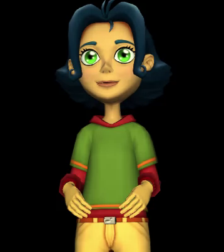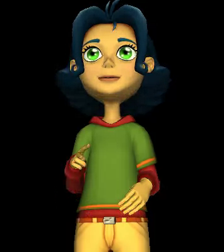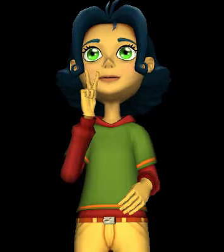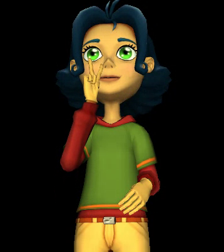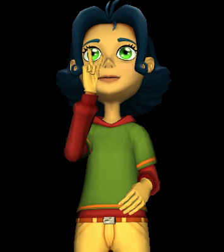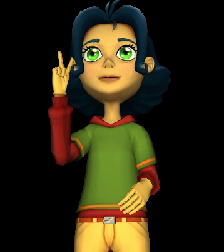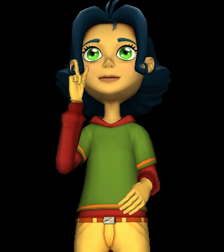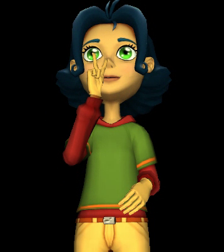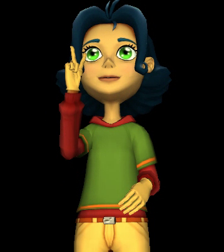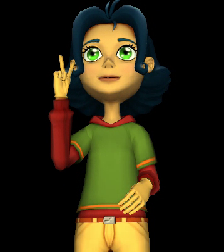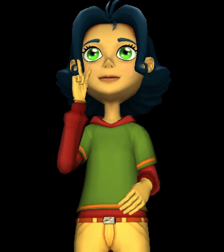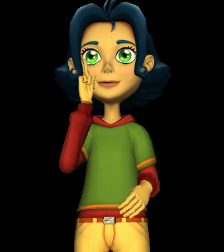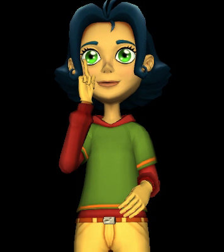مضحك